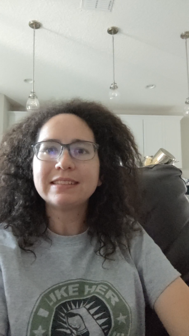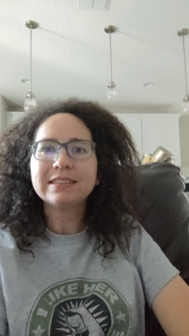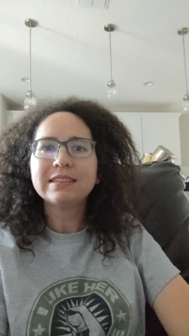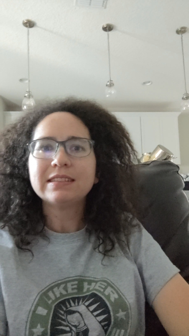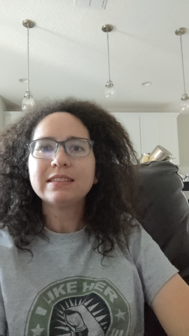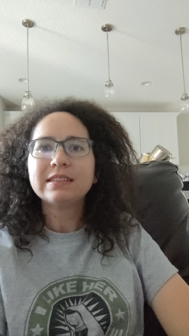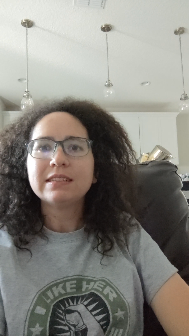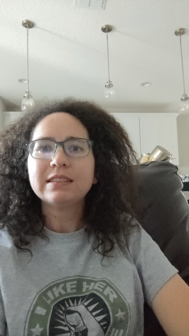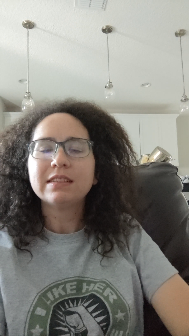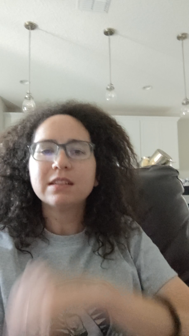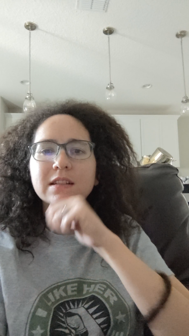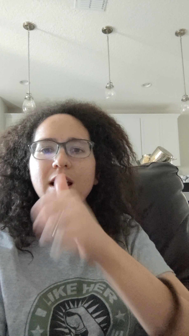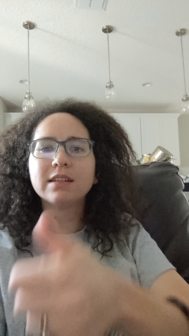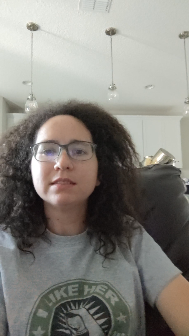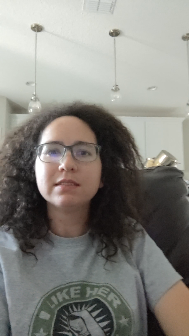don't